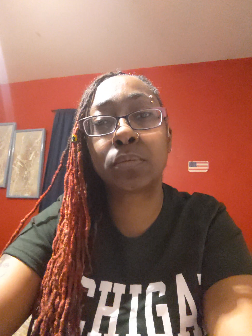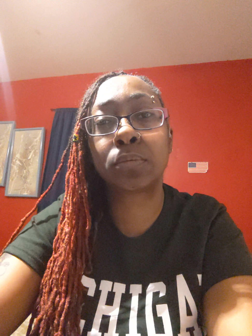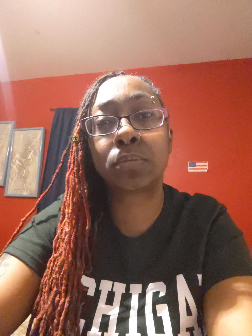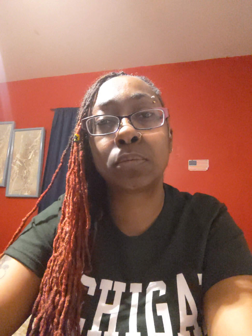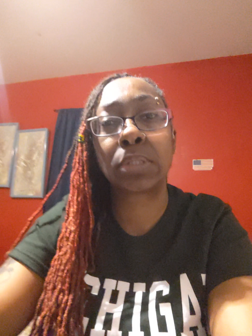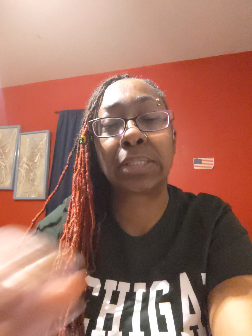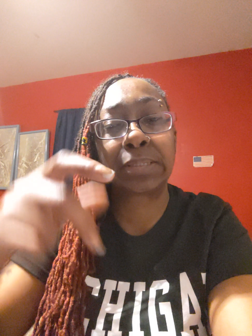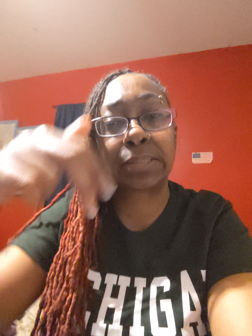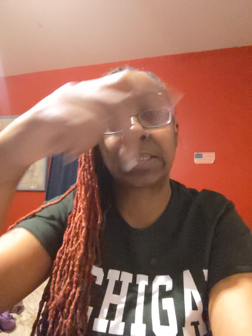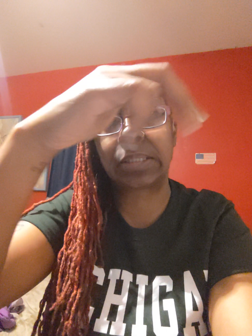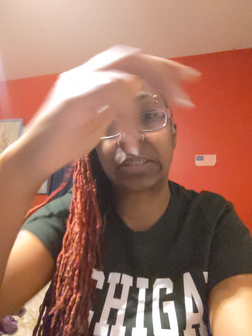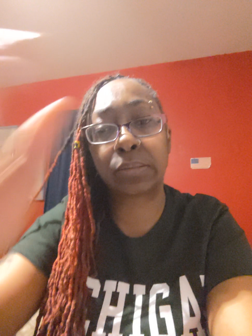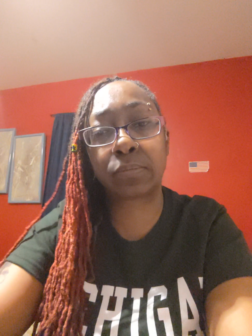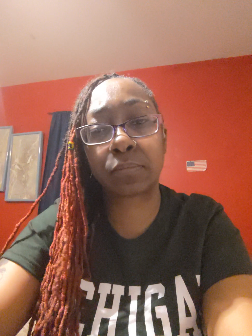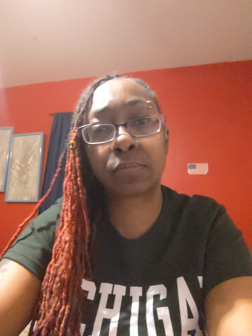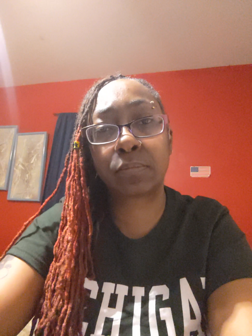stairs